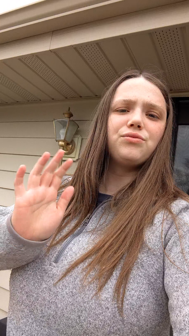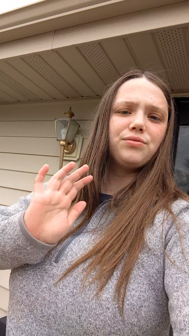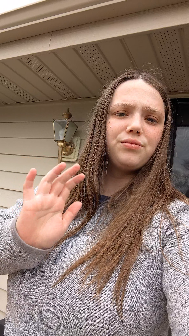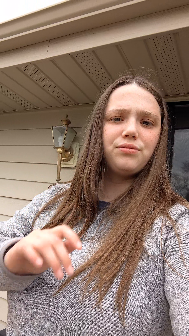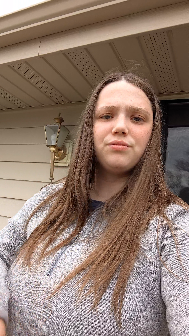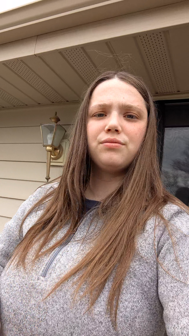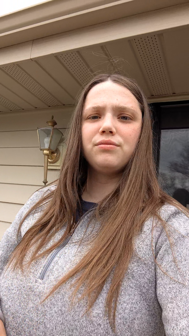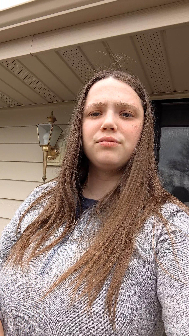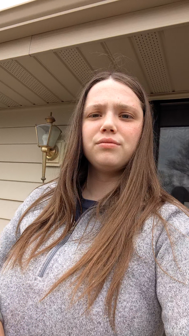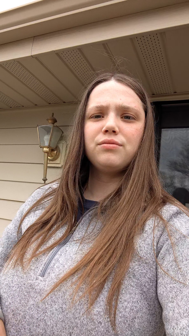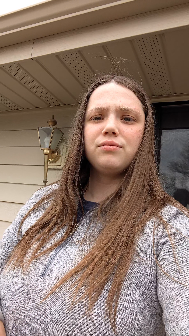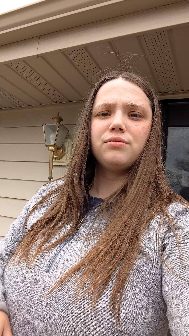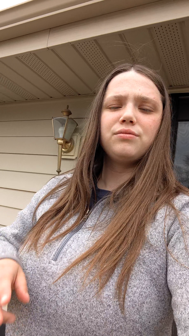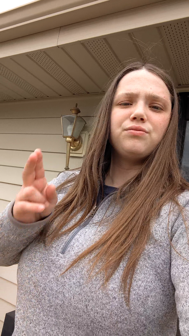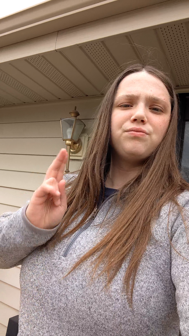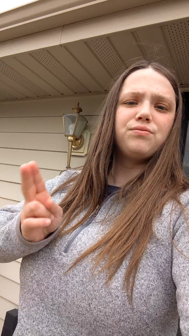hurry